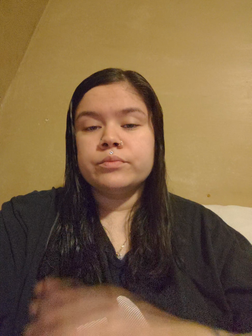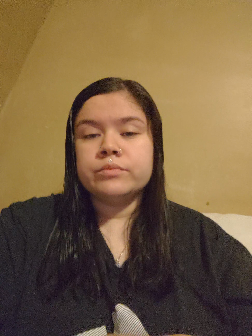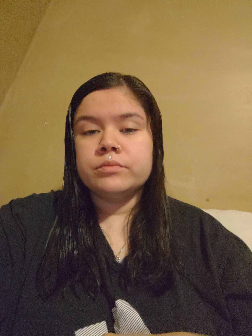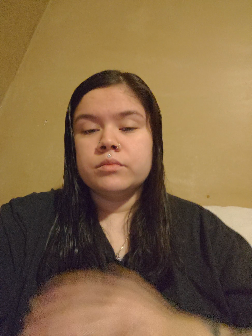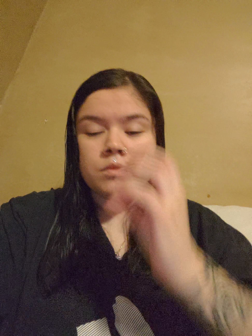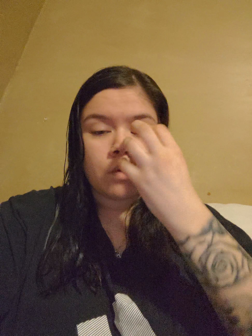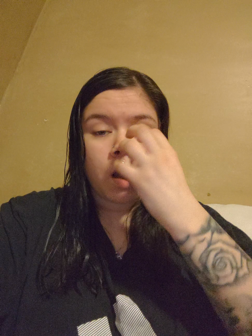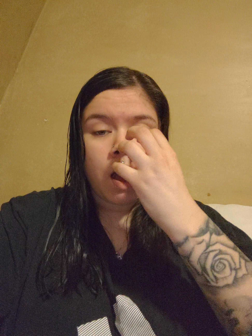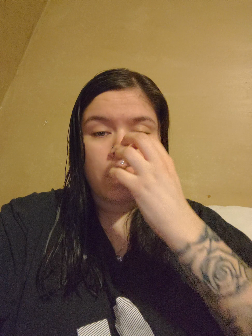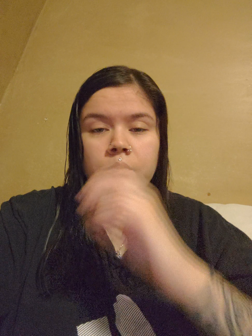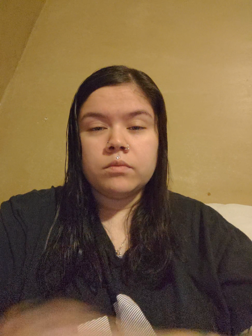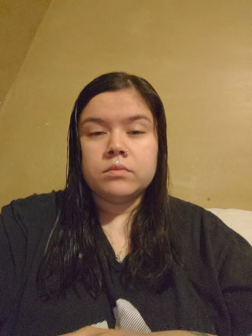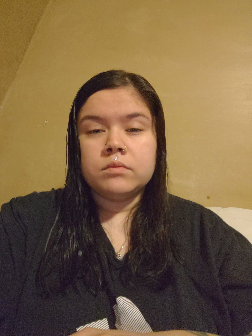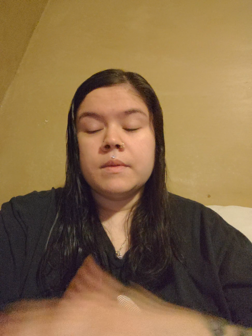clown